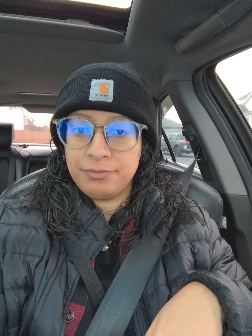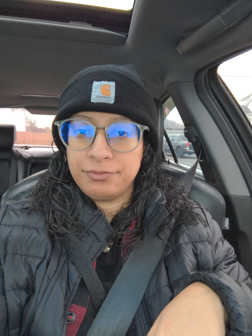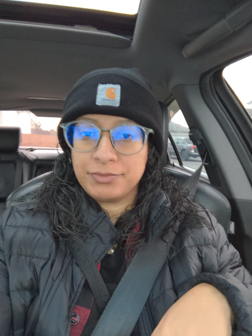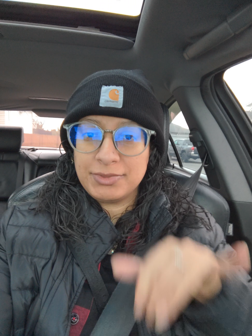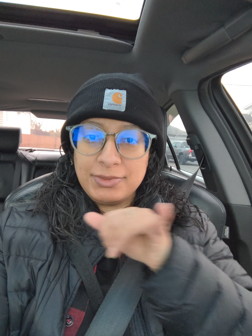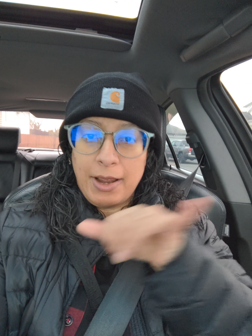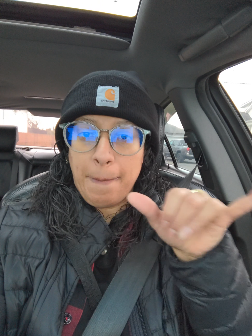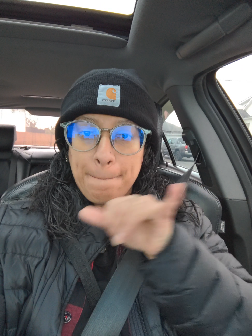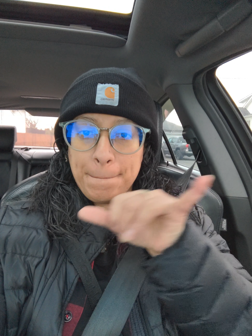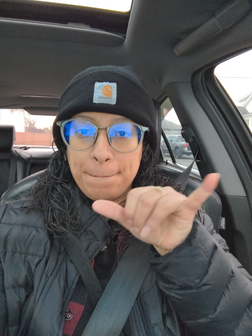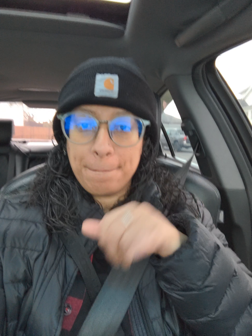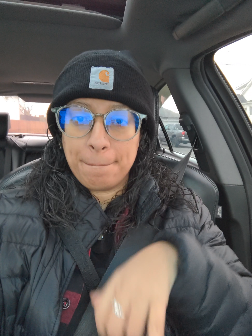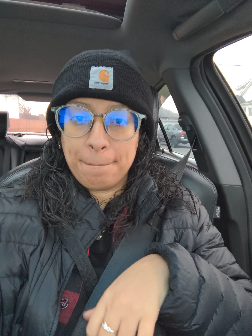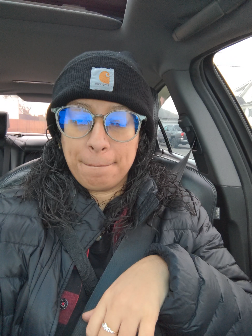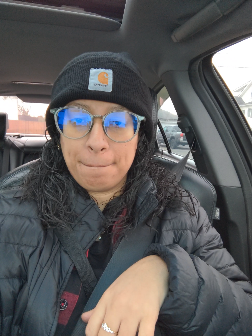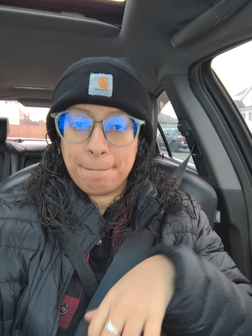same